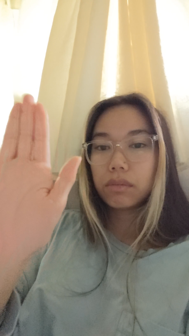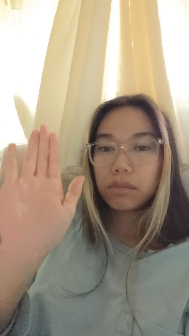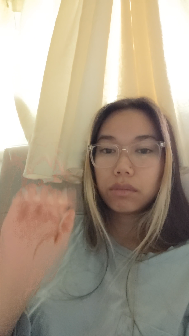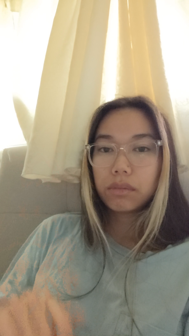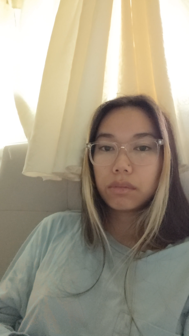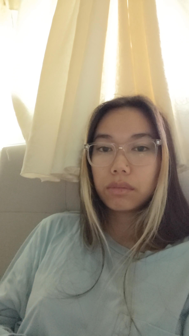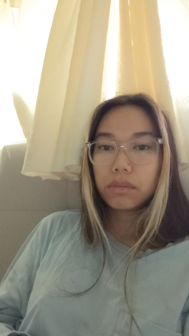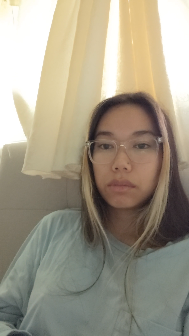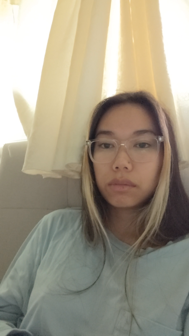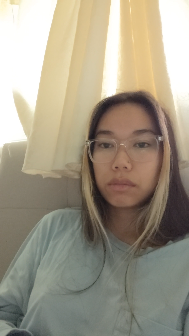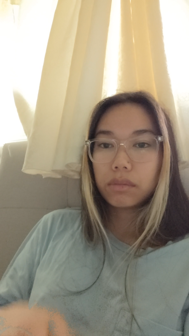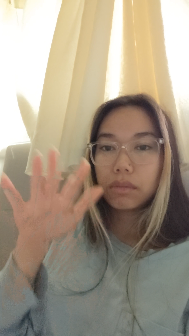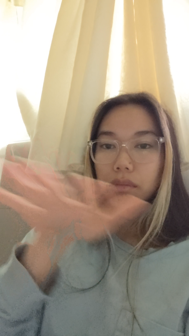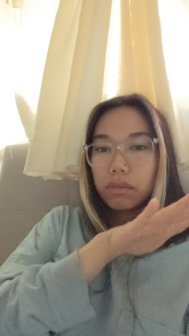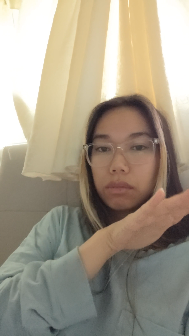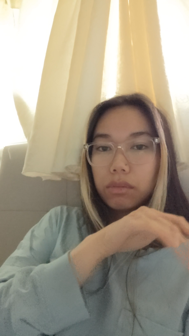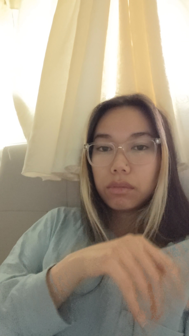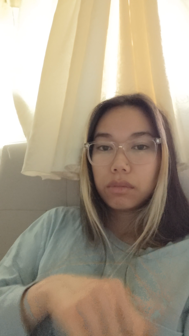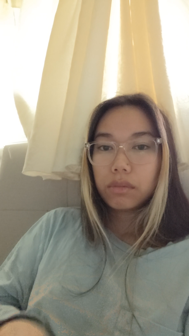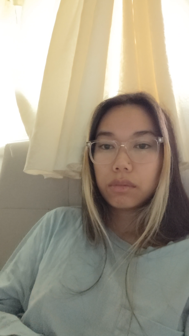full